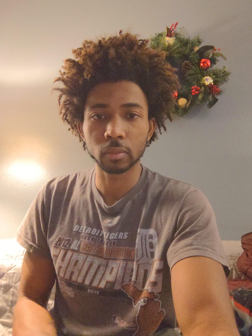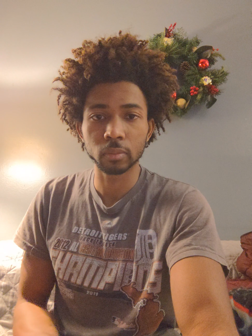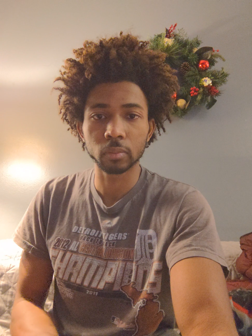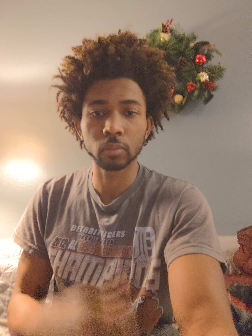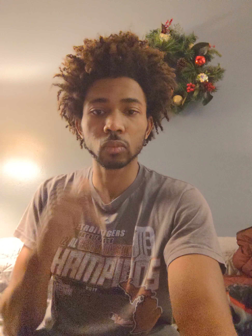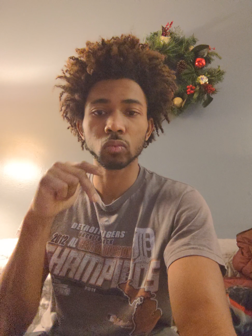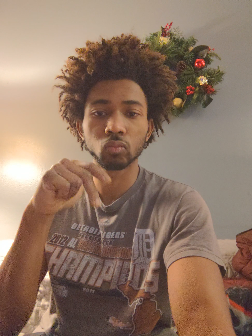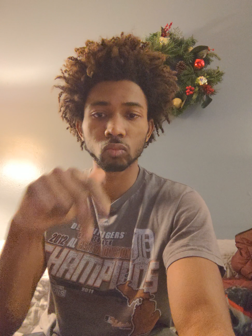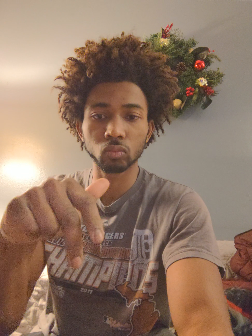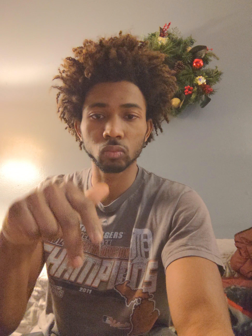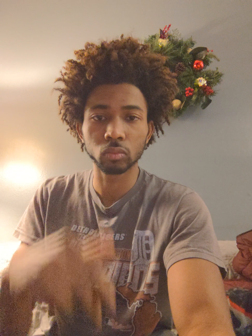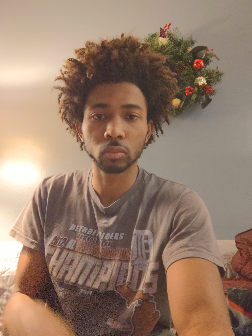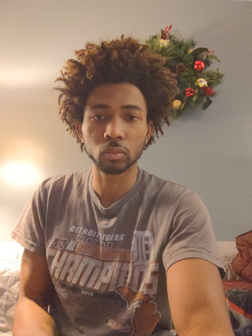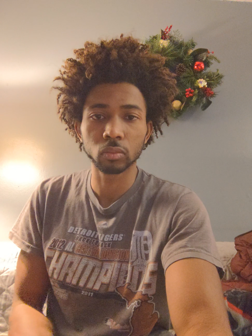ride